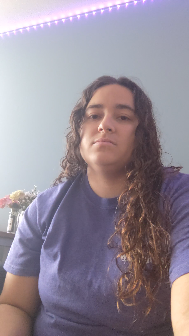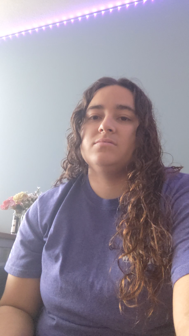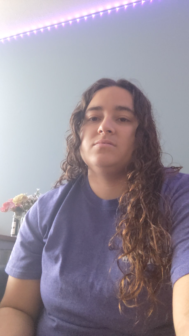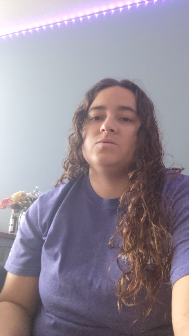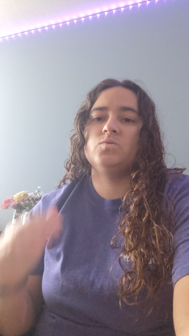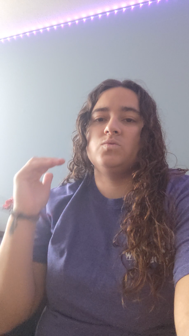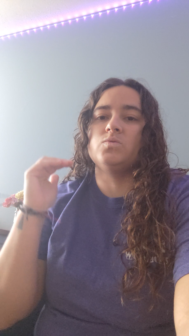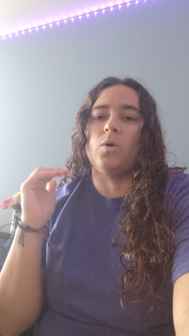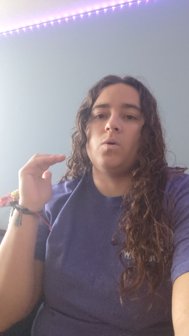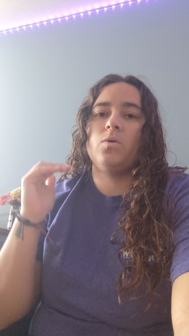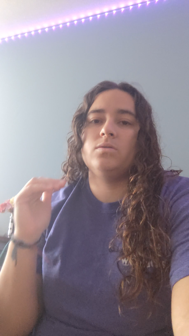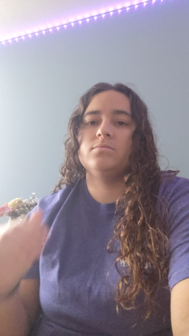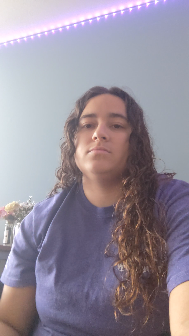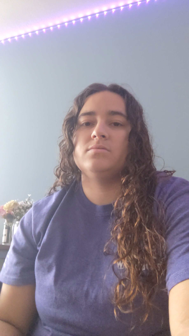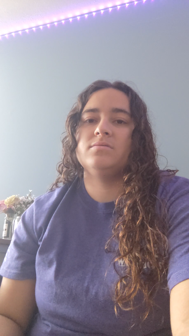short